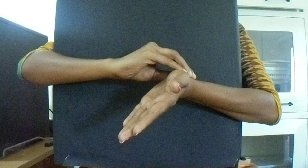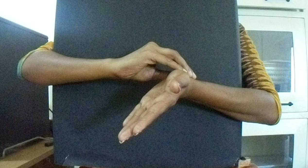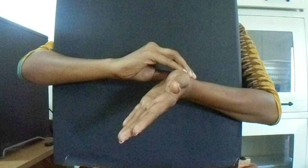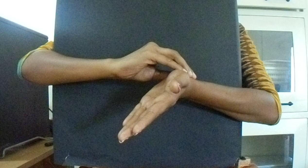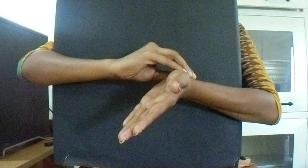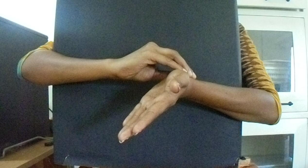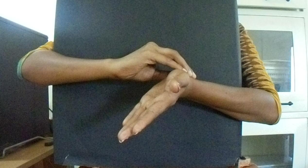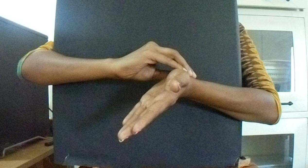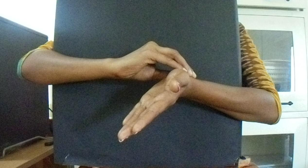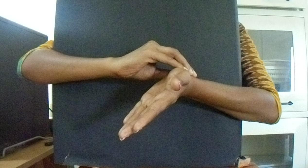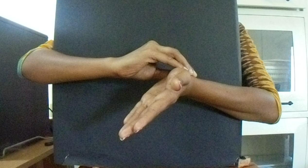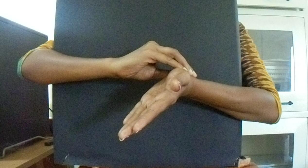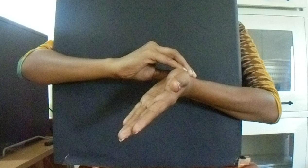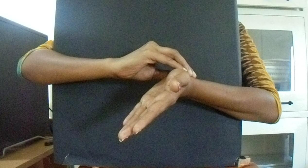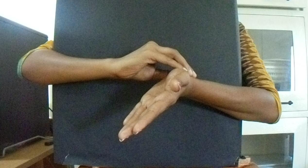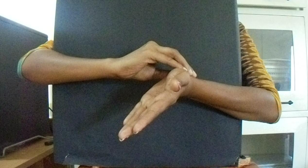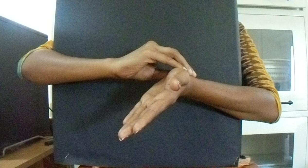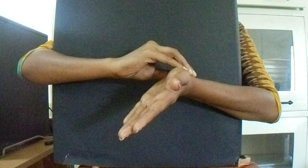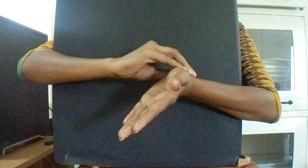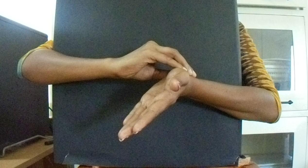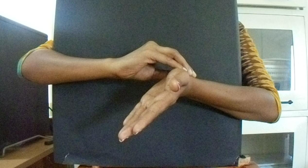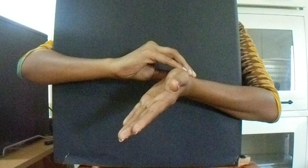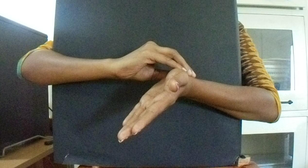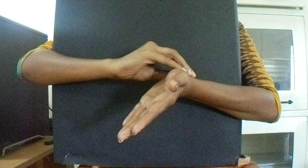doctor